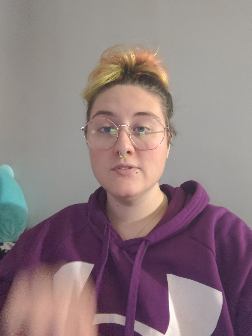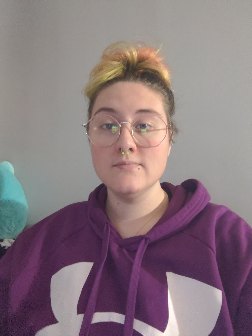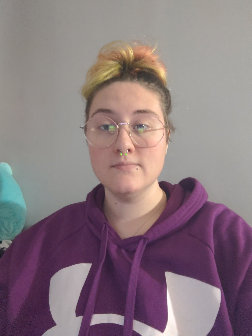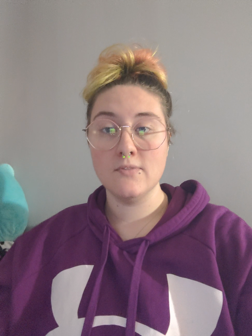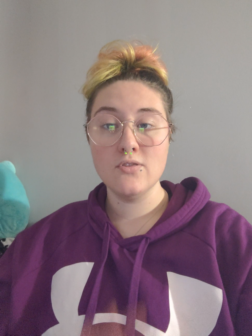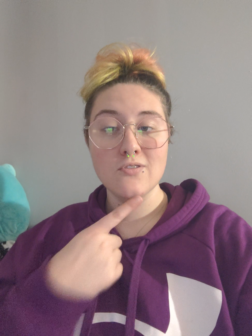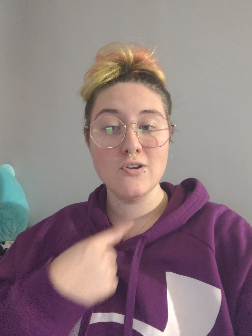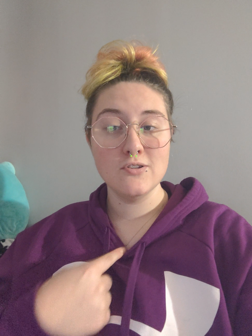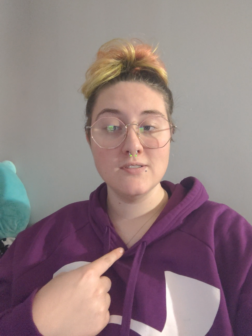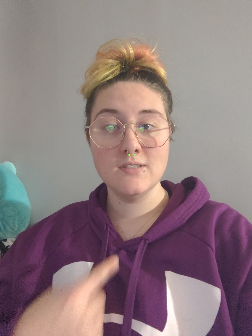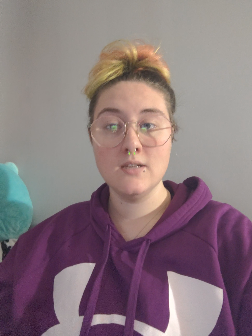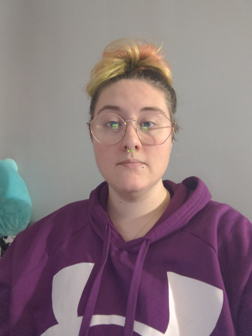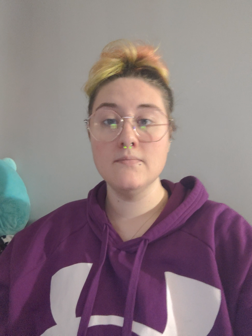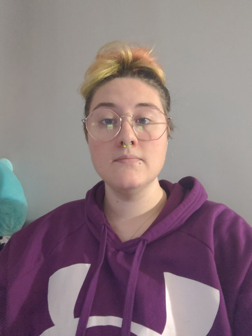thirsty